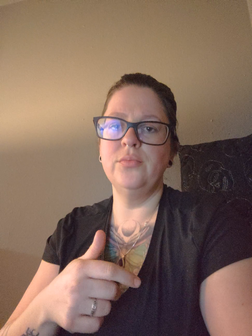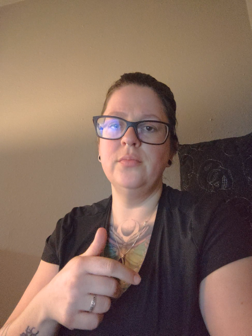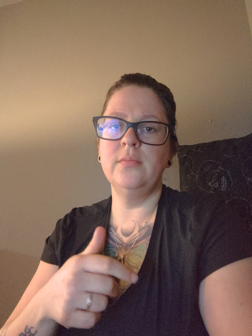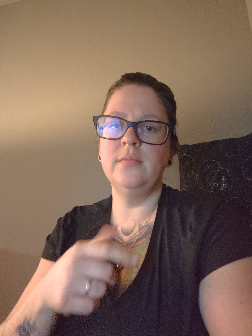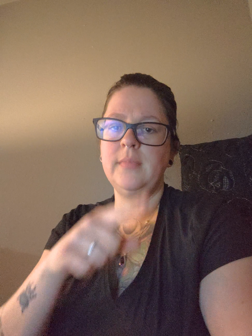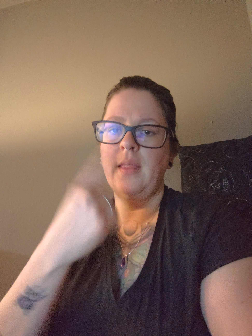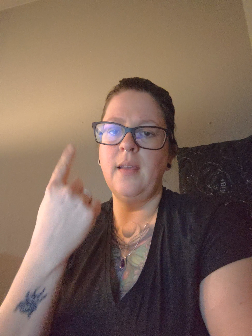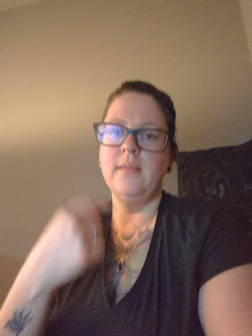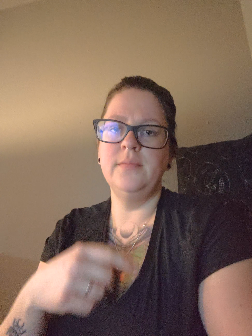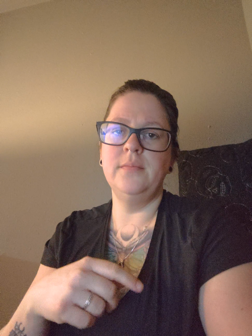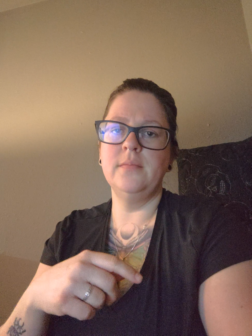black